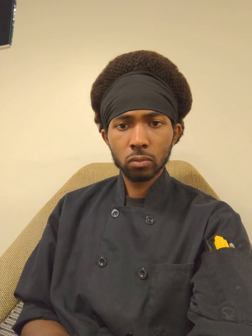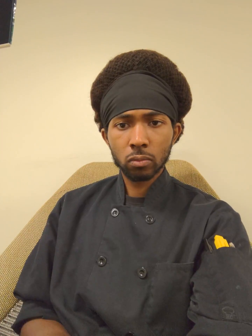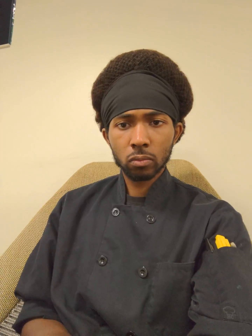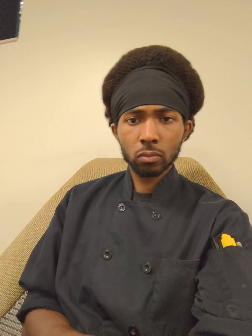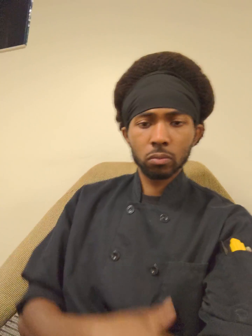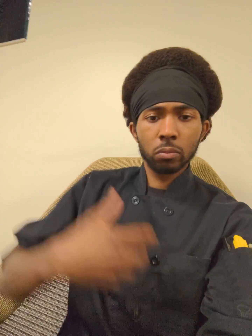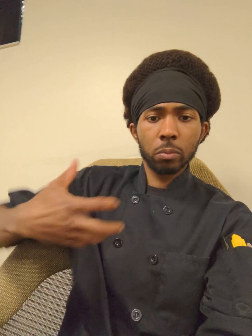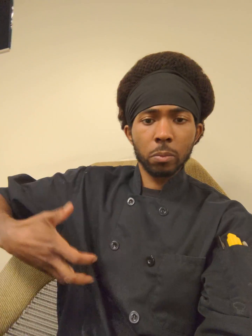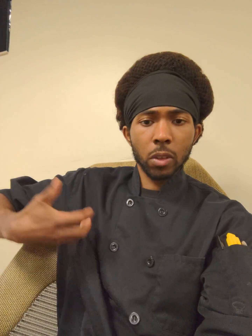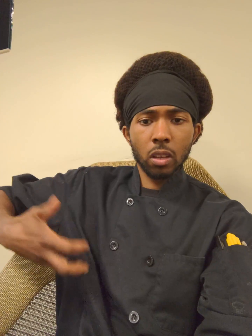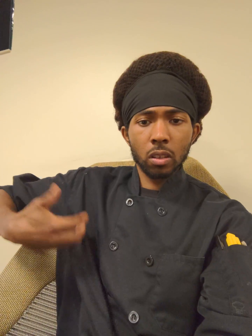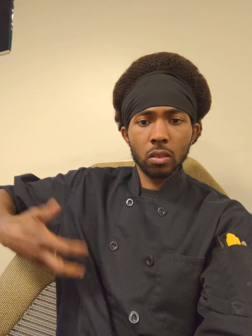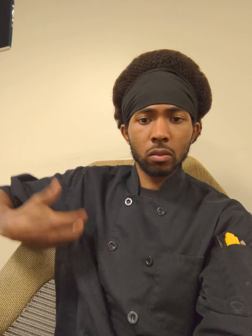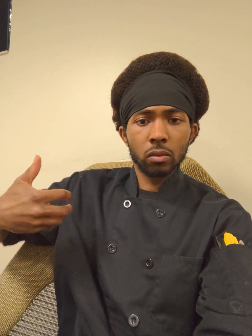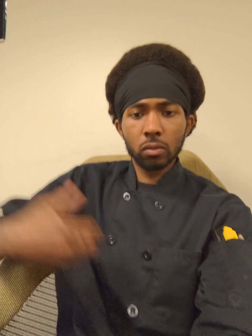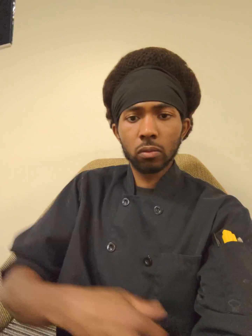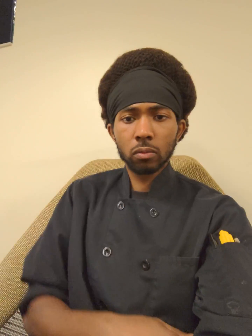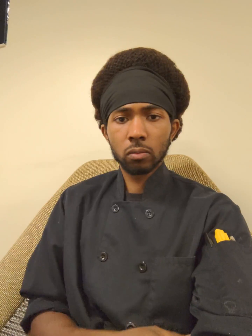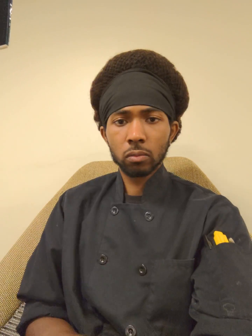monkey